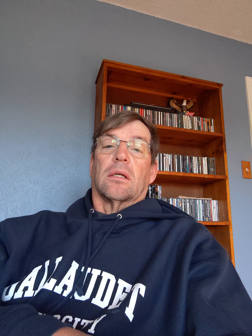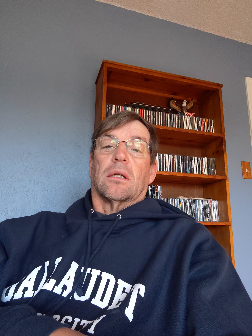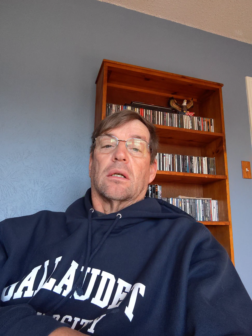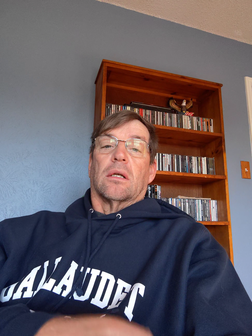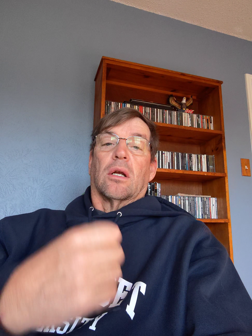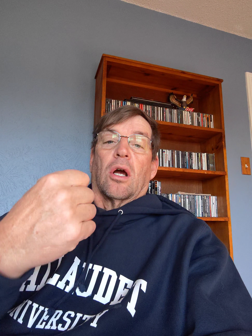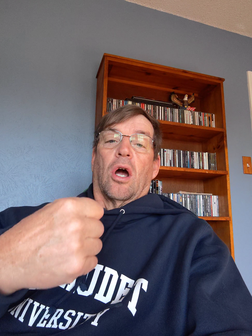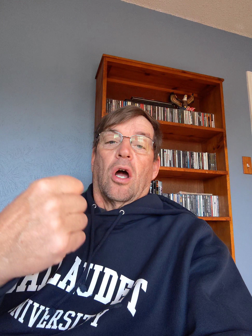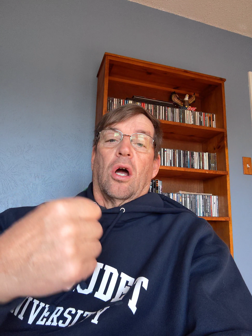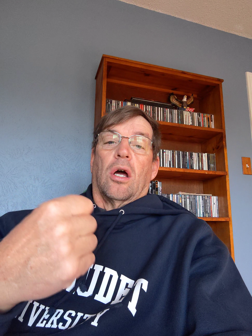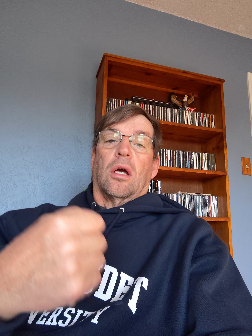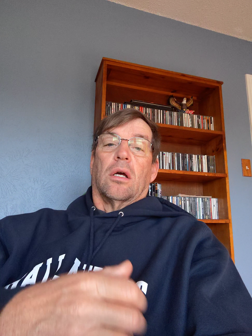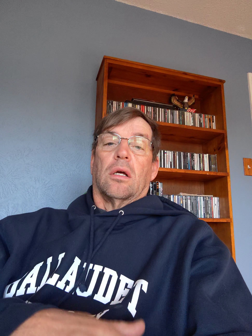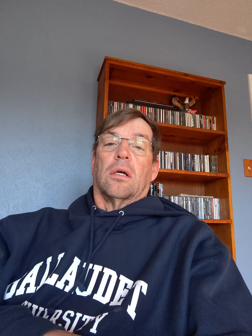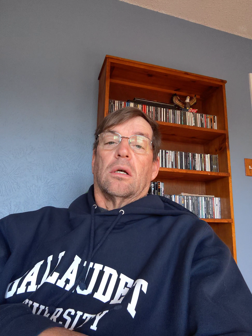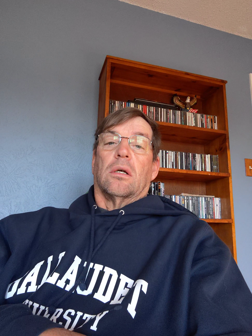car